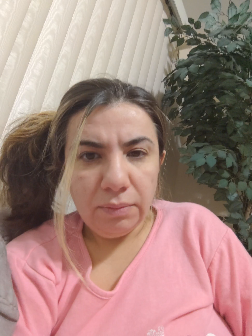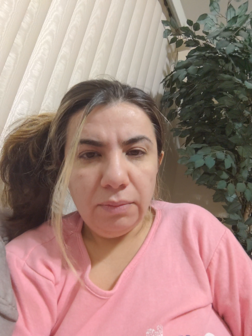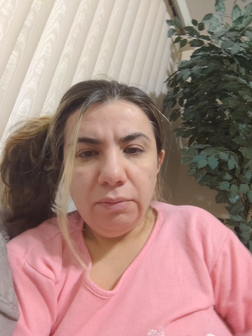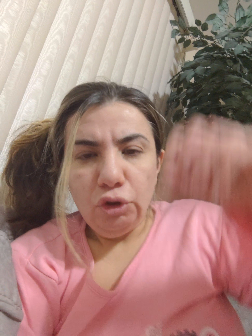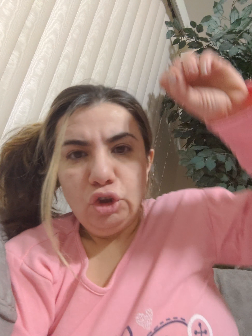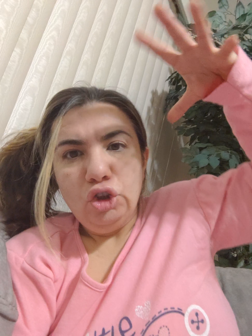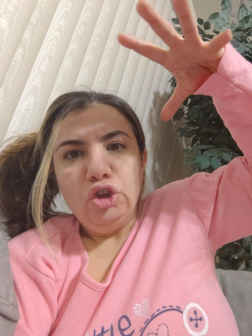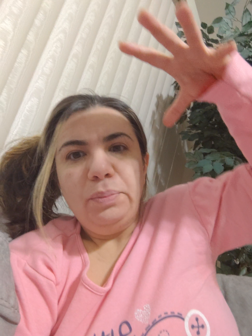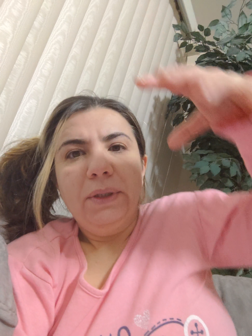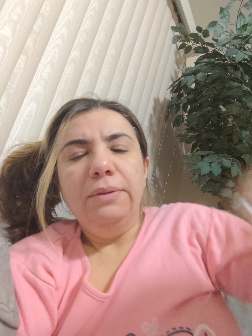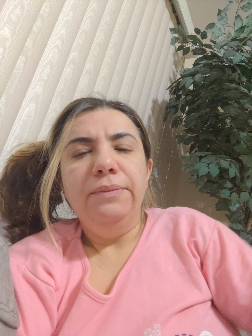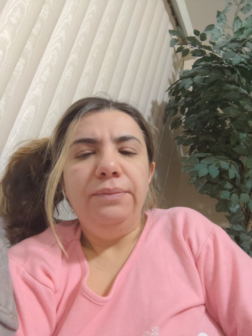lamp